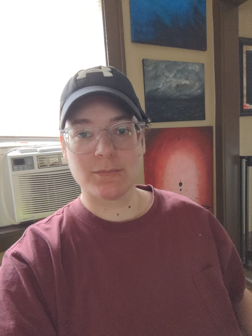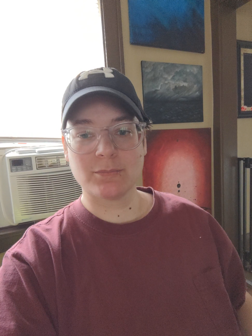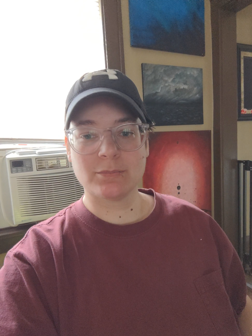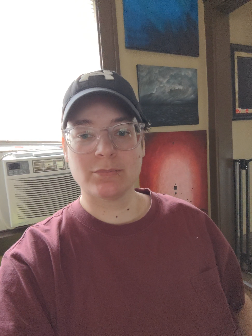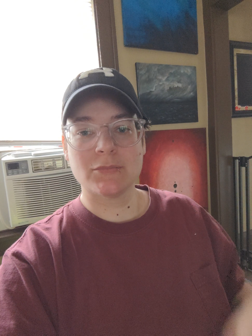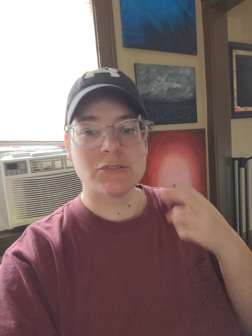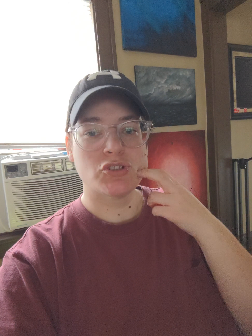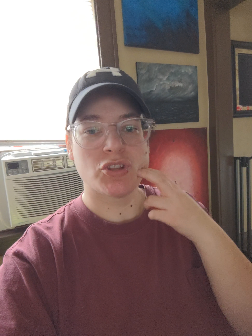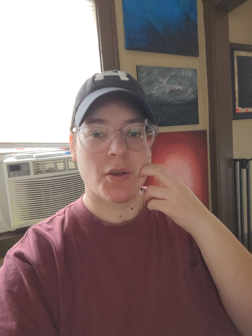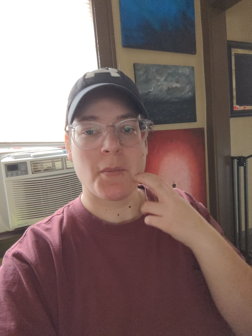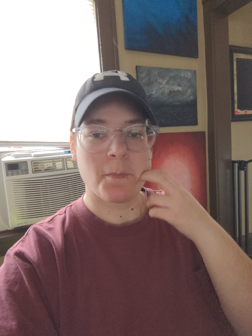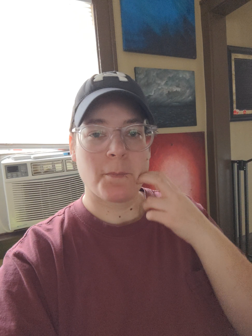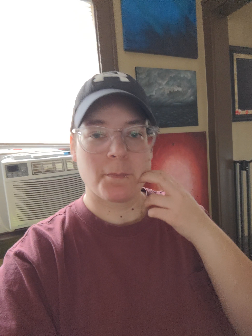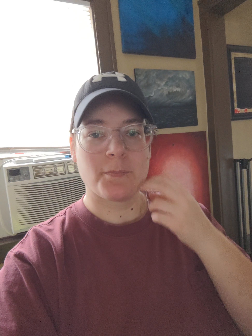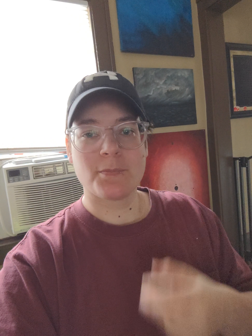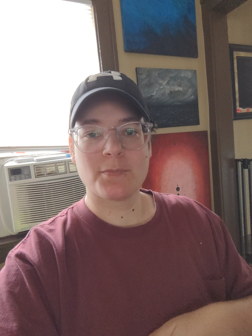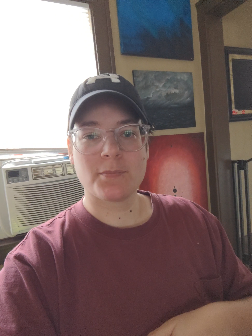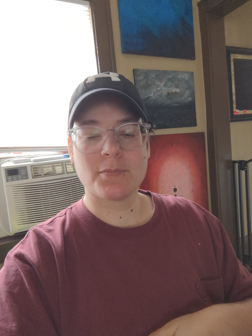gum